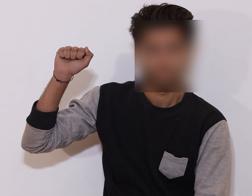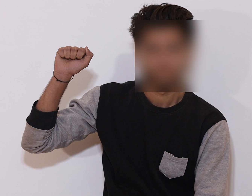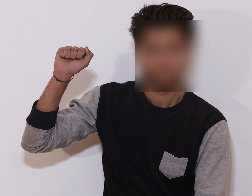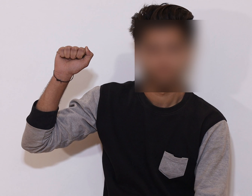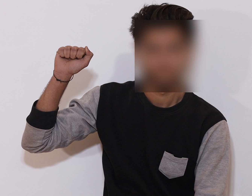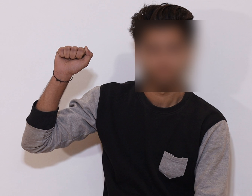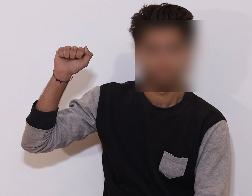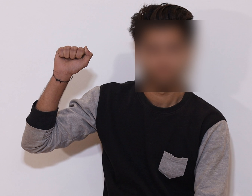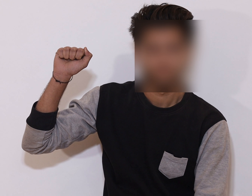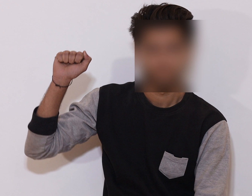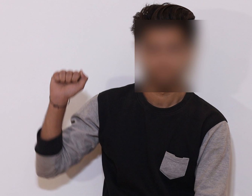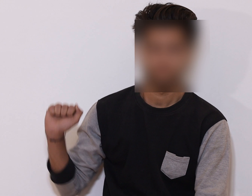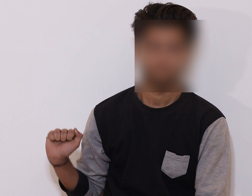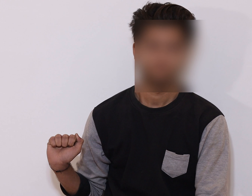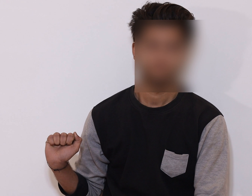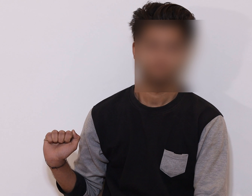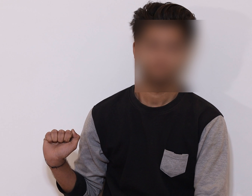آ